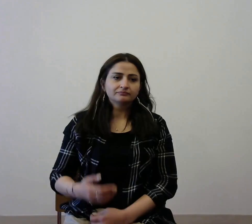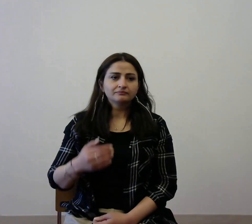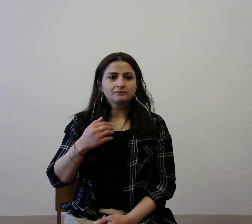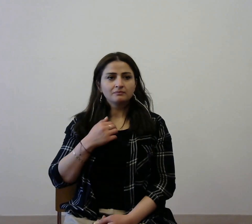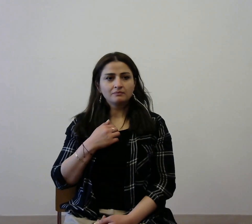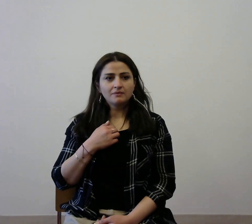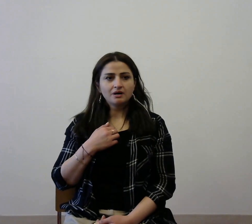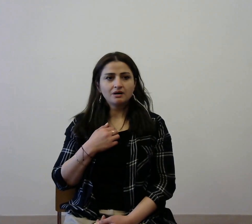mən